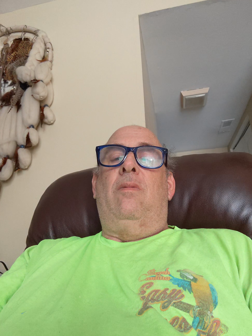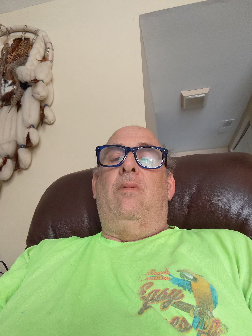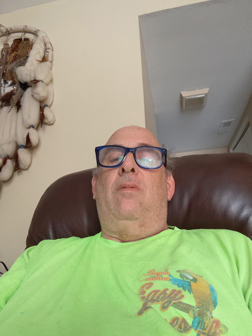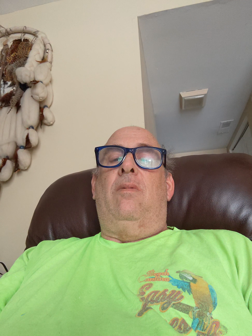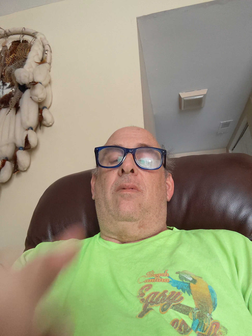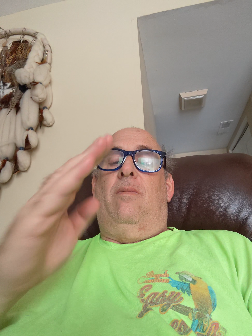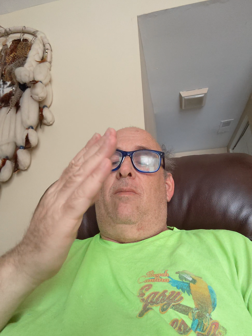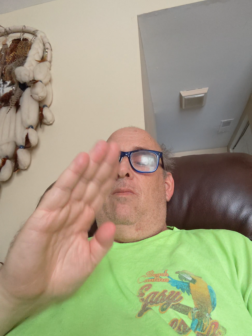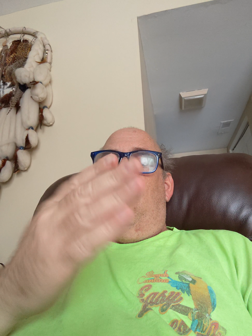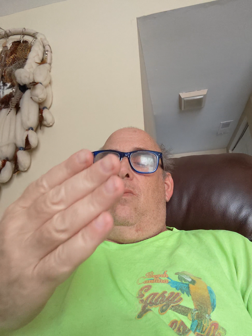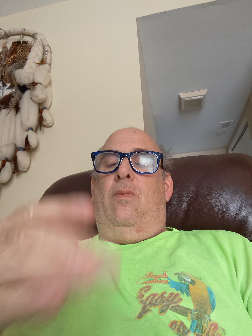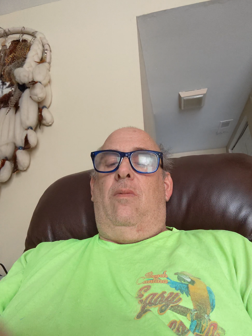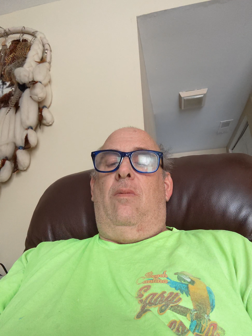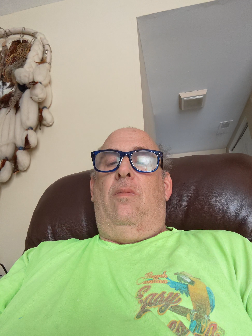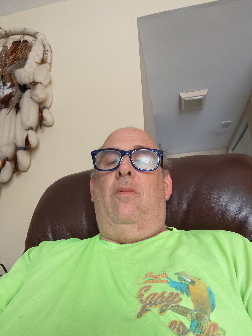book